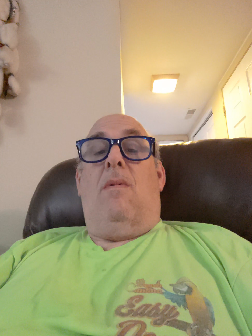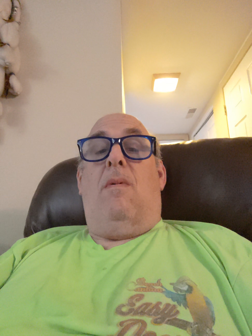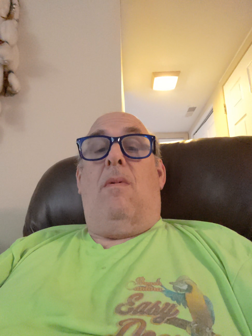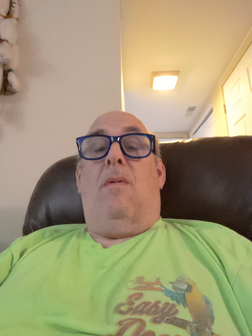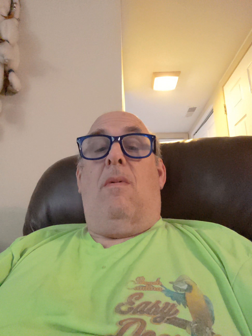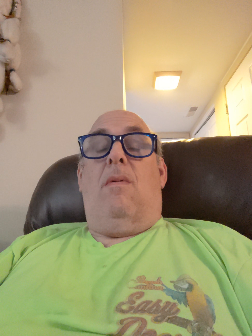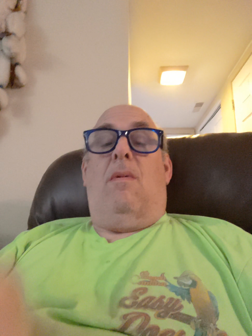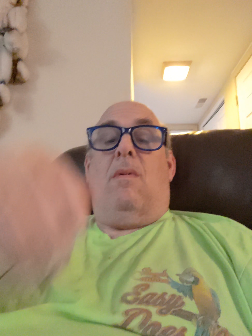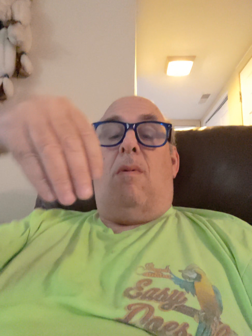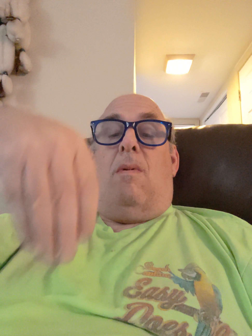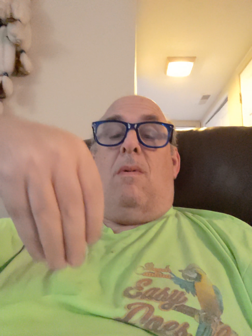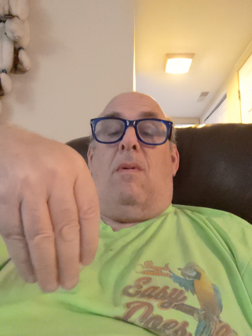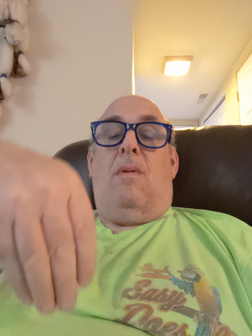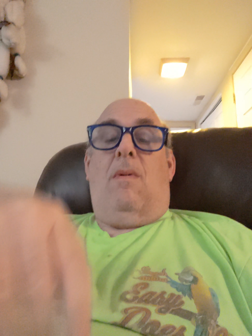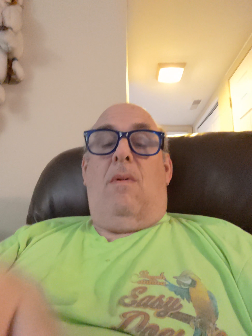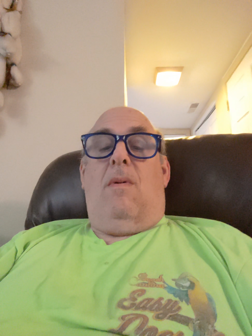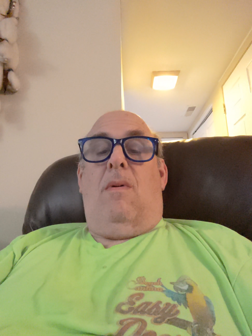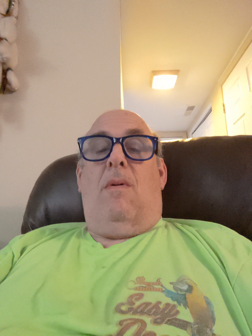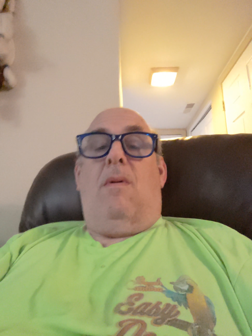night